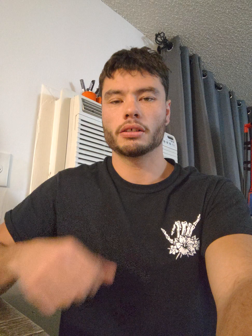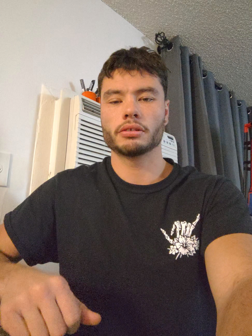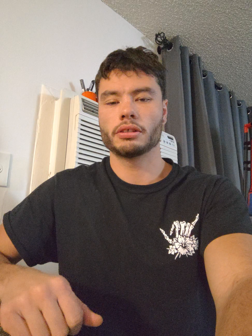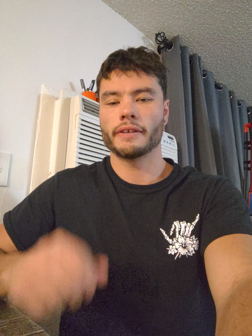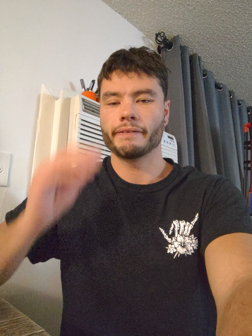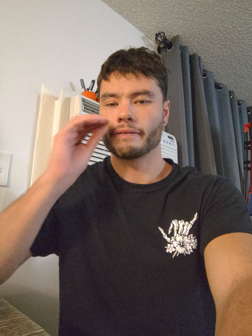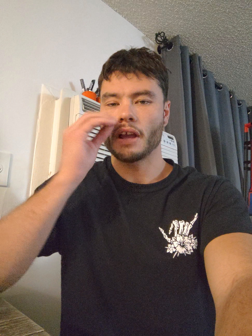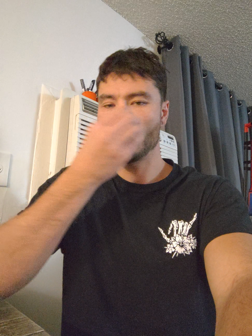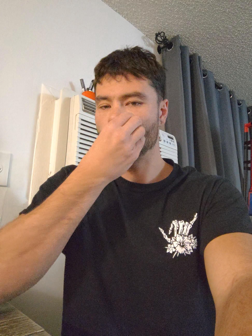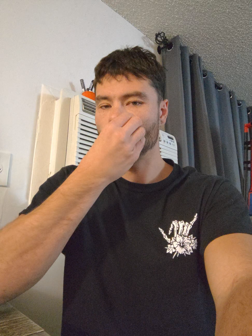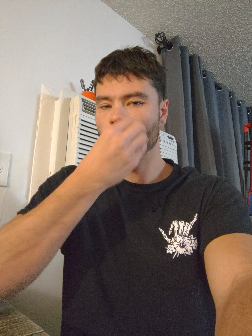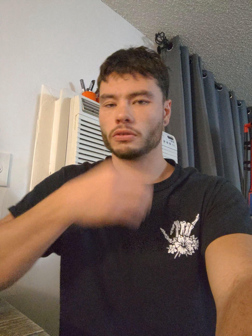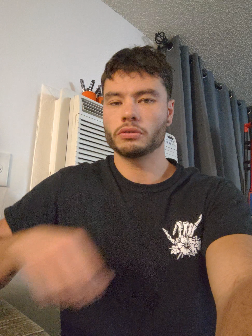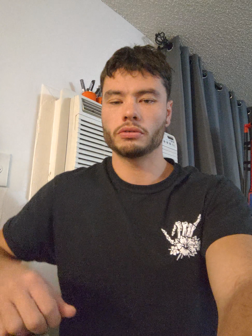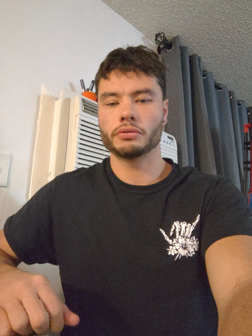flower